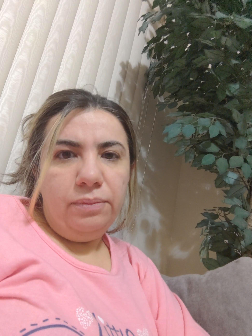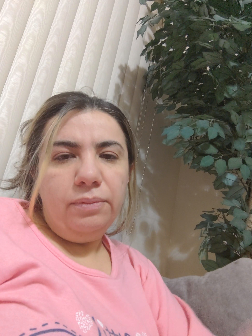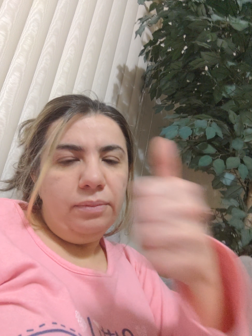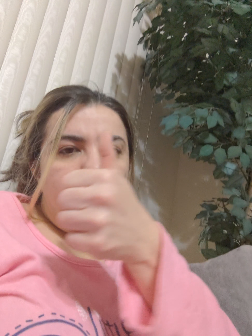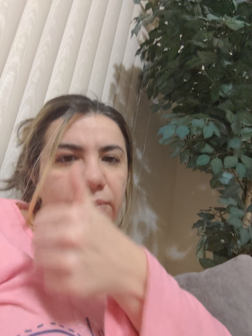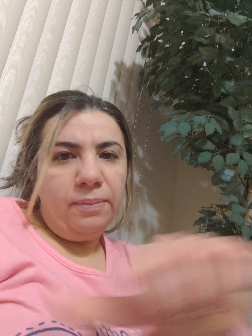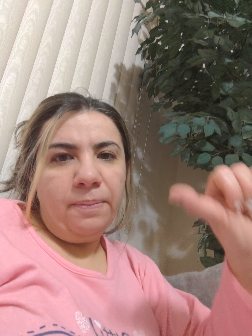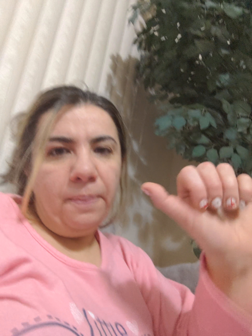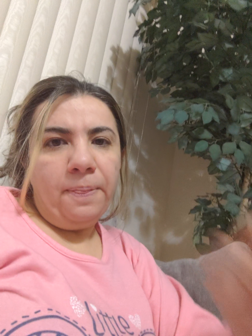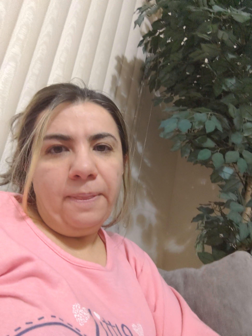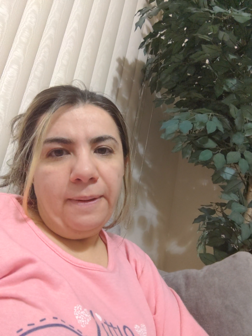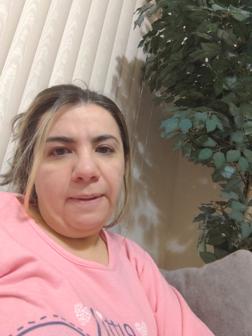any